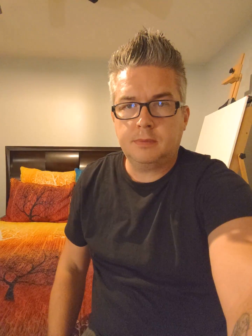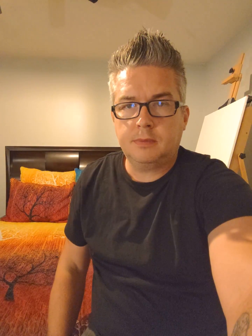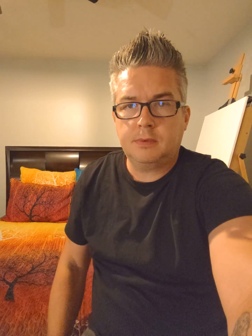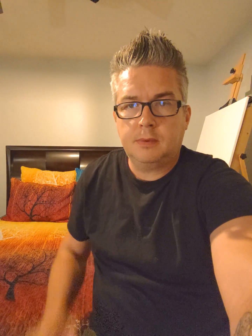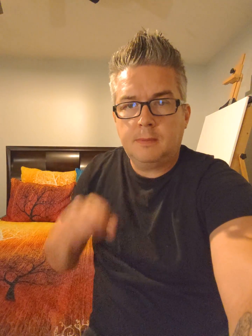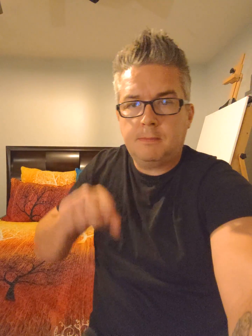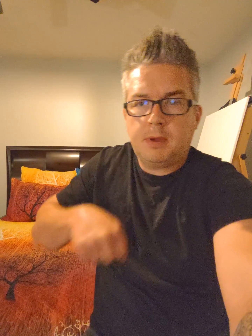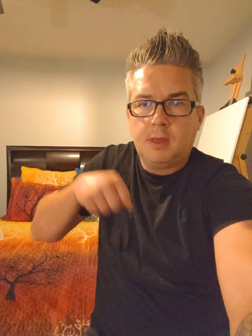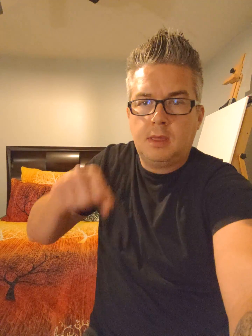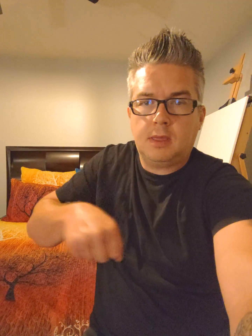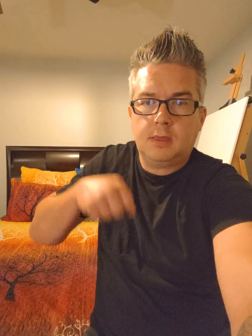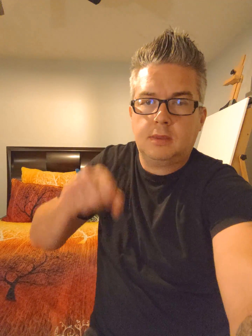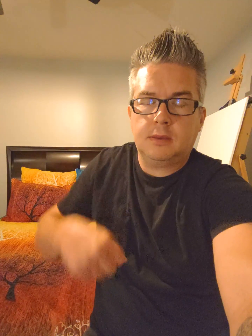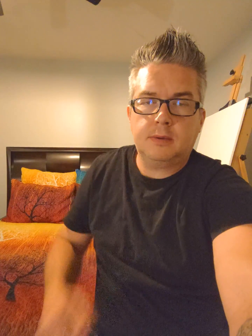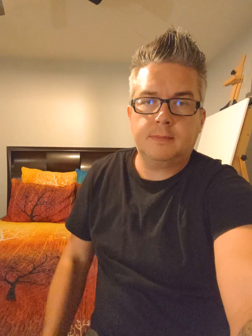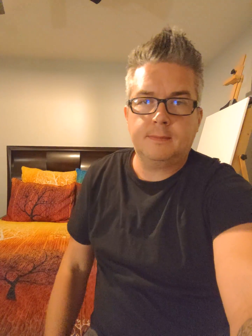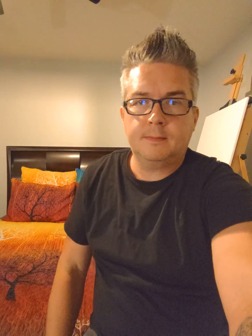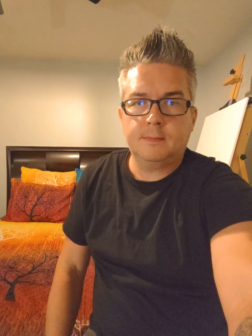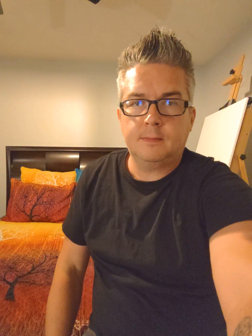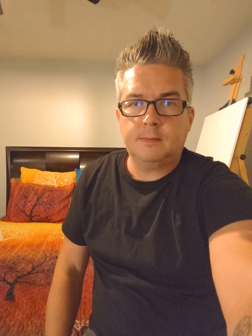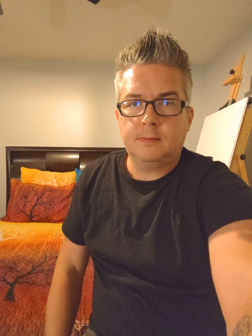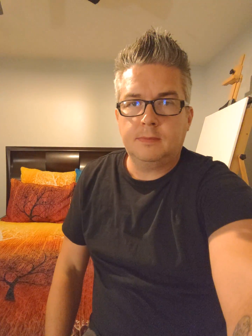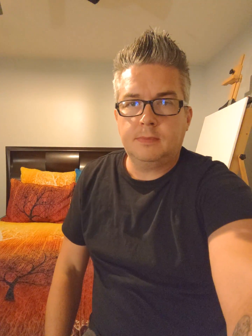bicycle